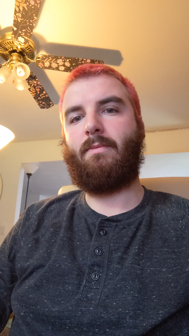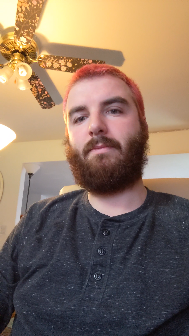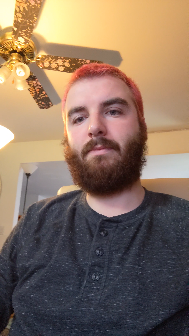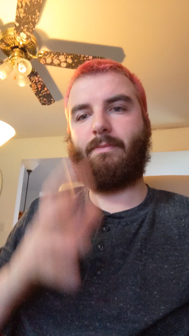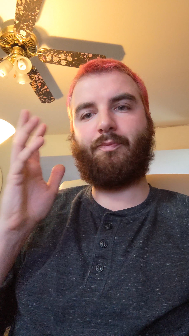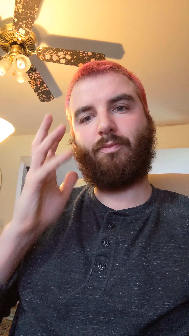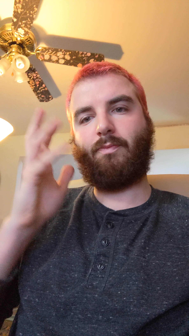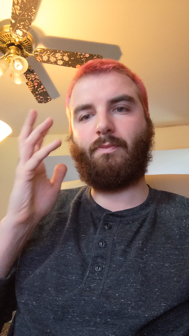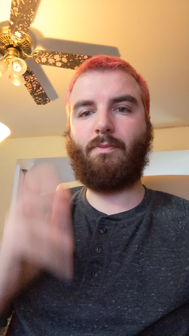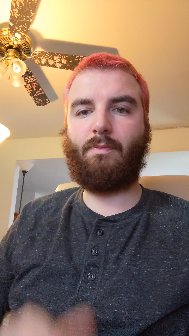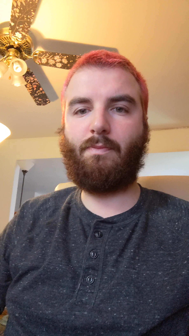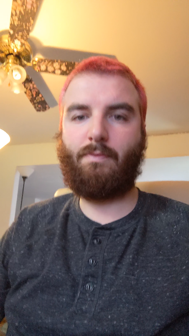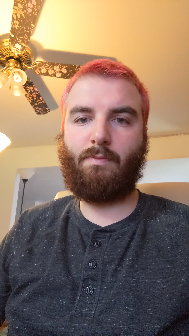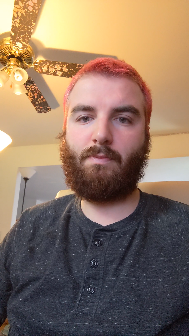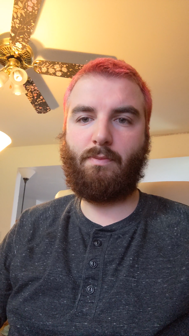pillow